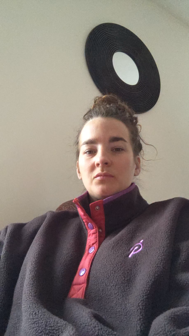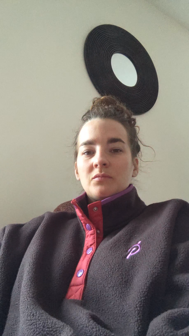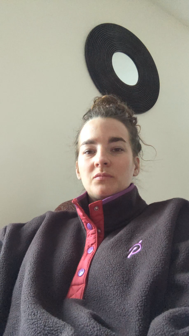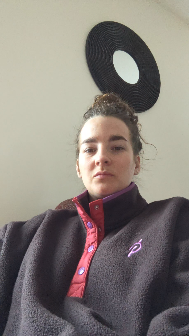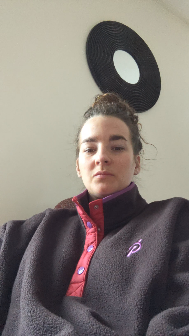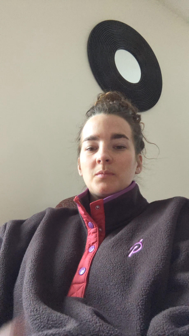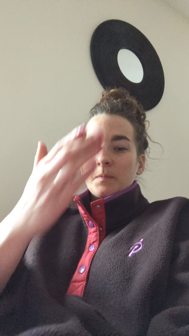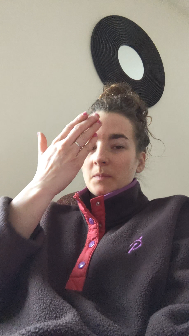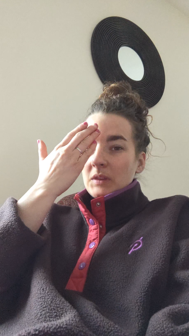peekaboo